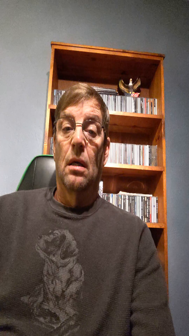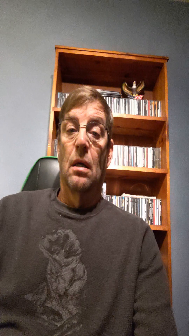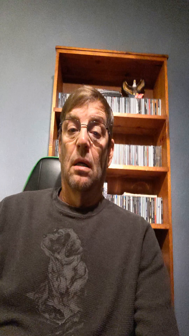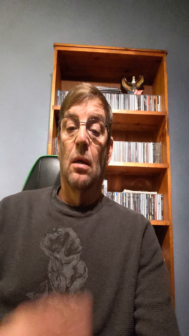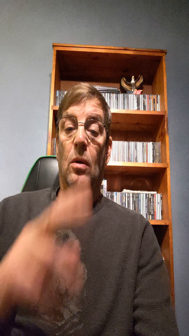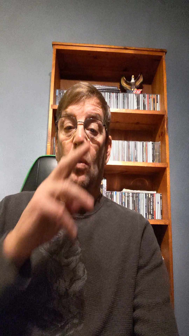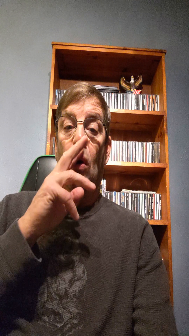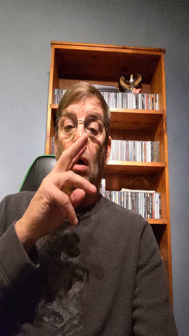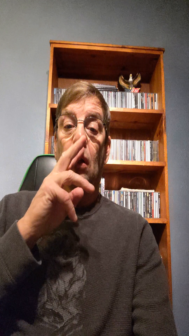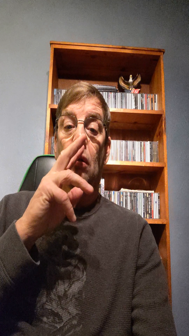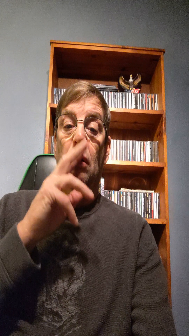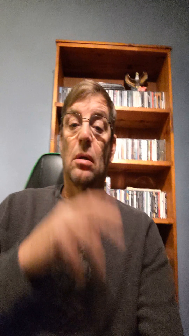water